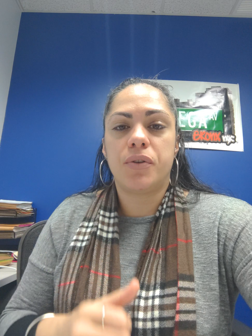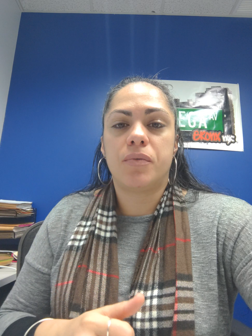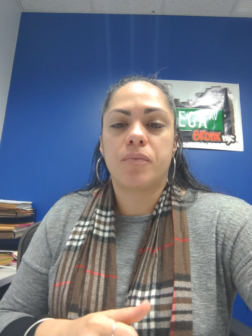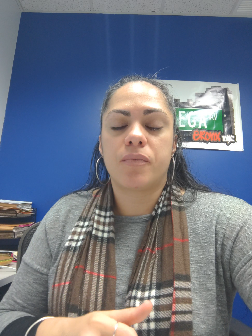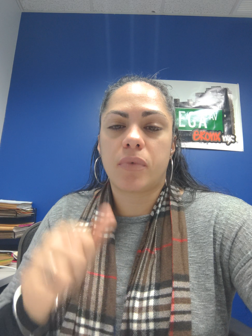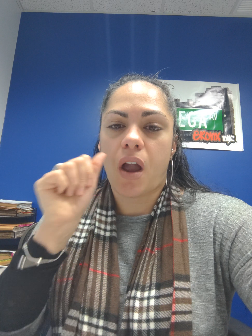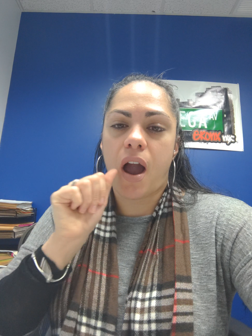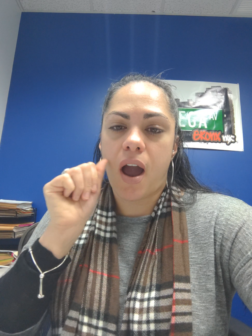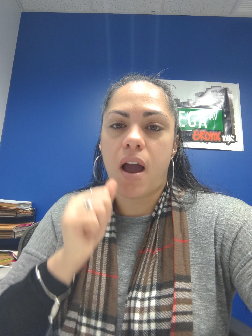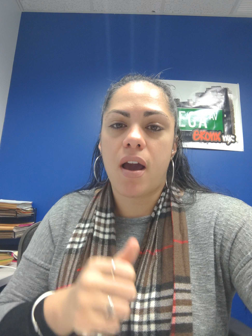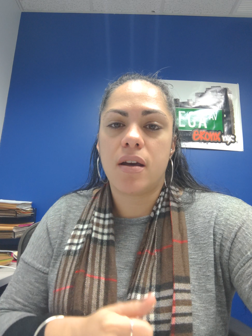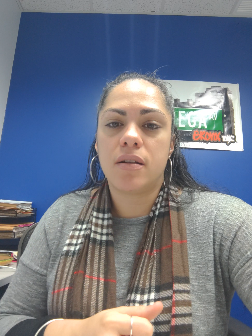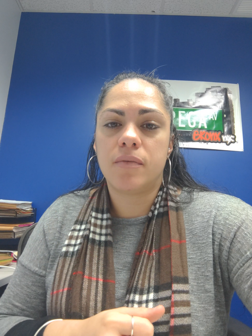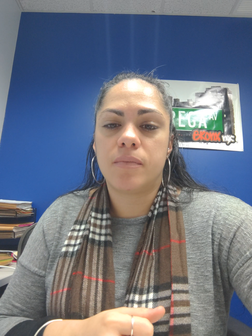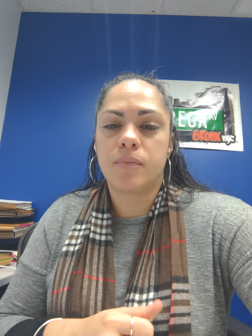aunt